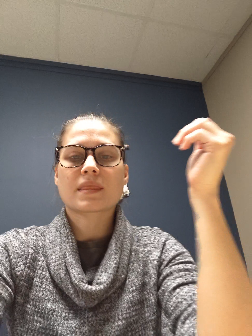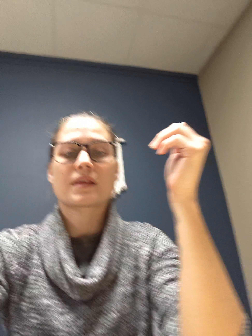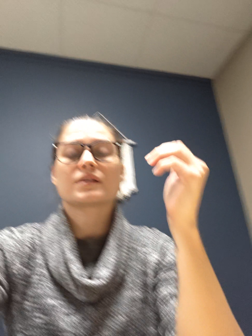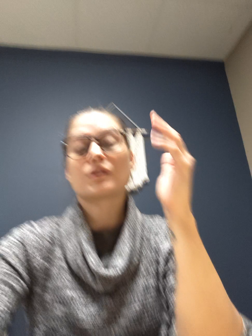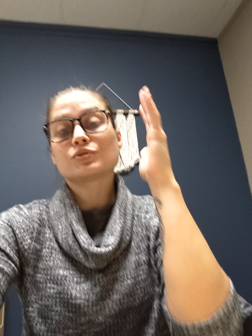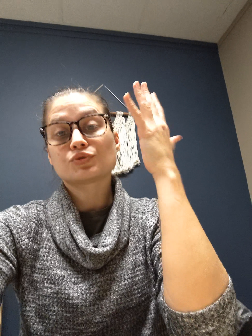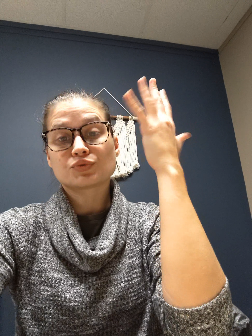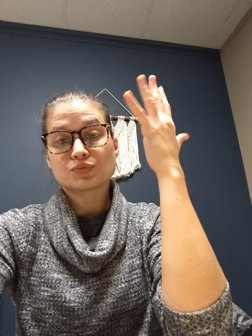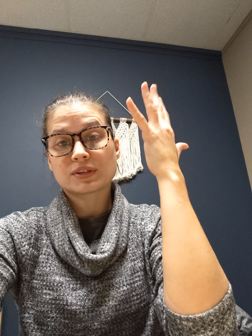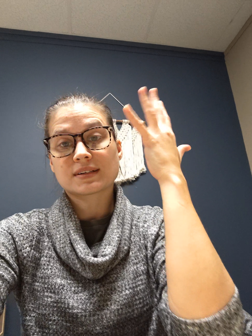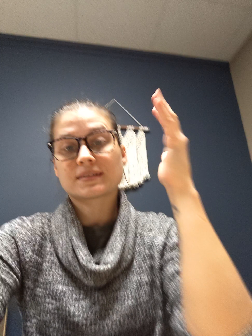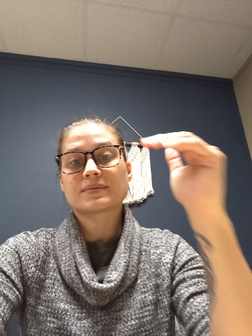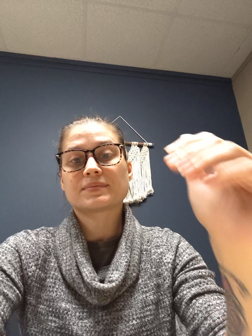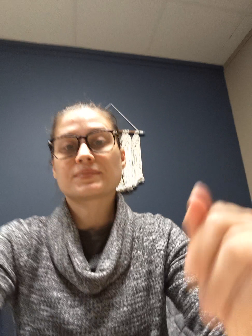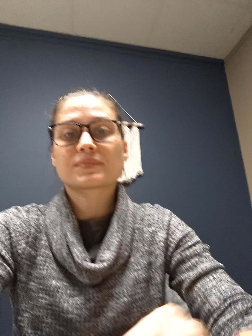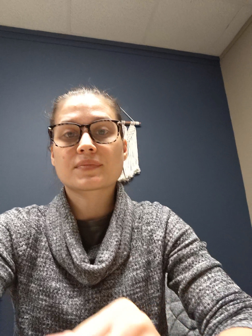tree